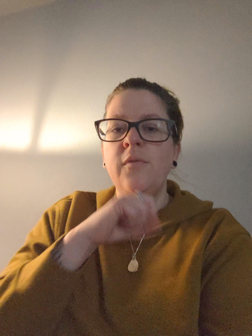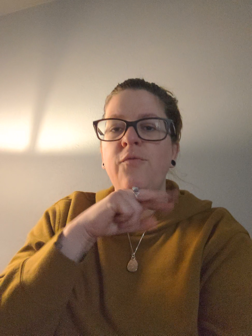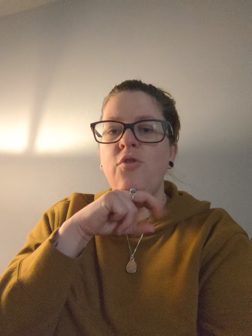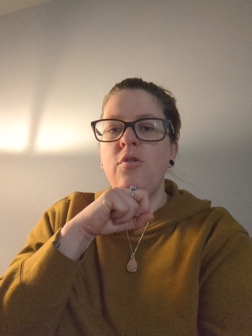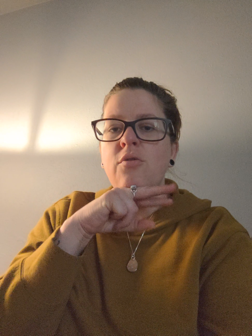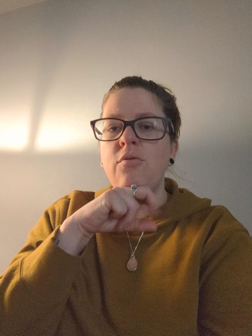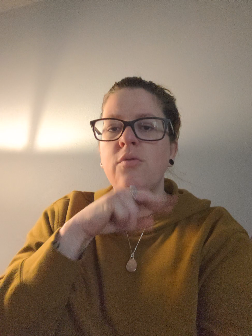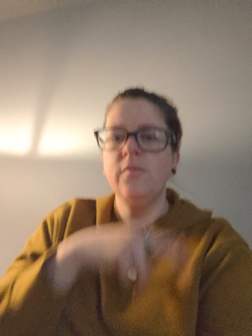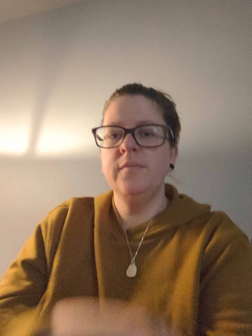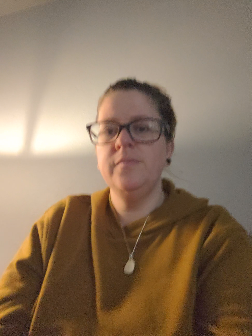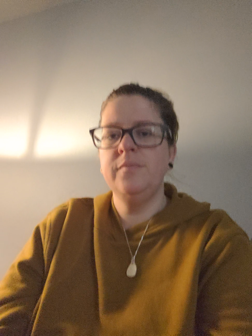frog